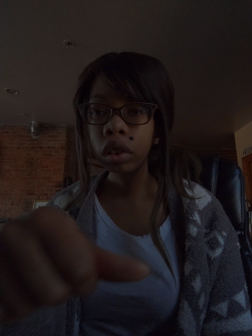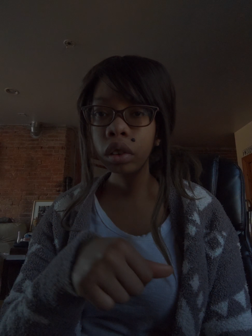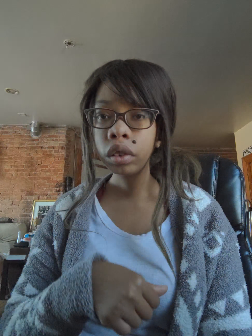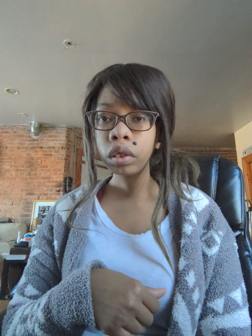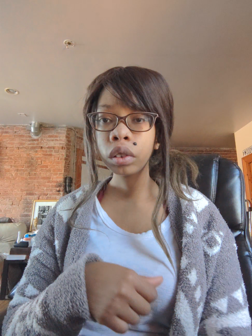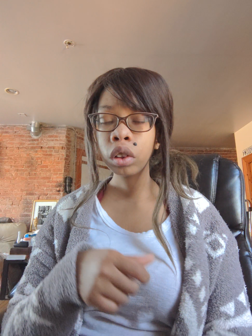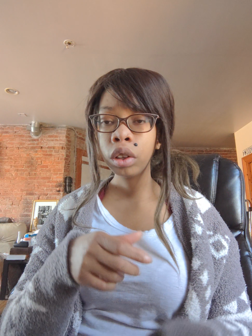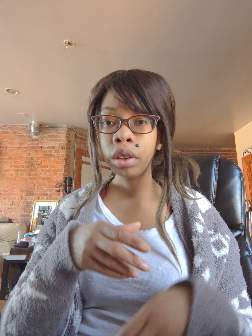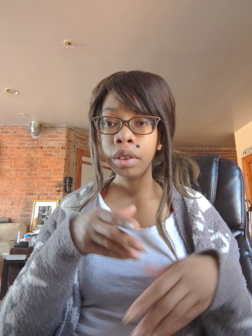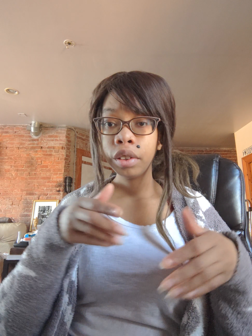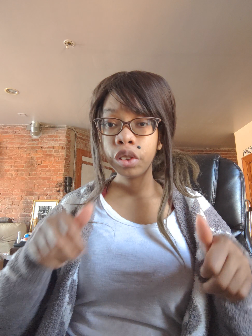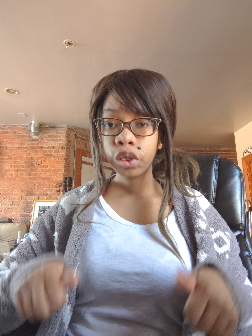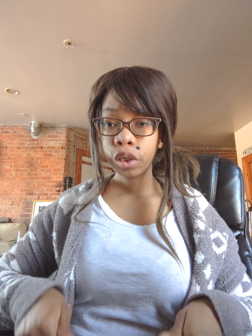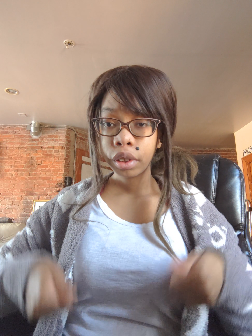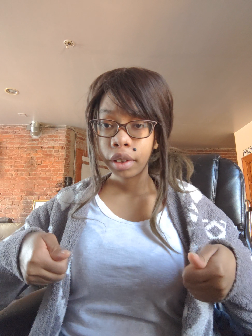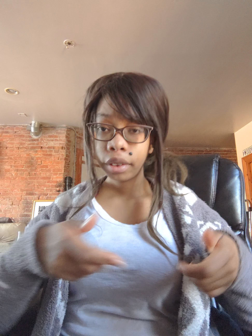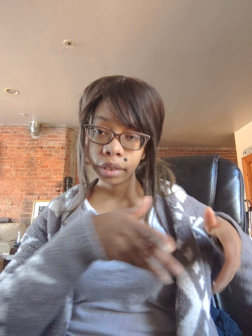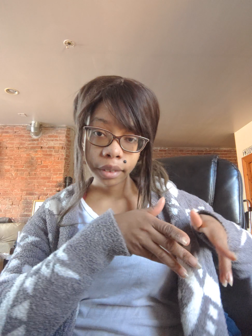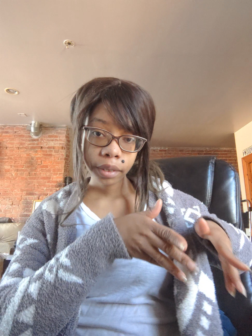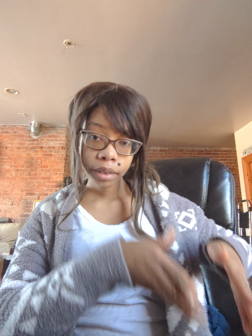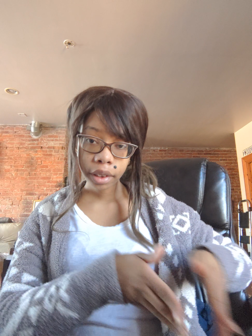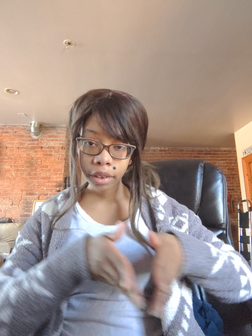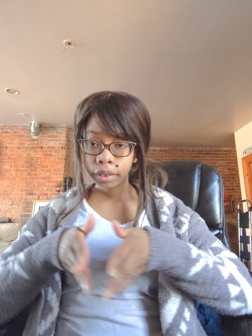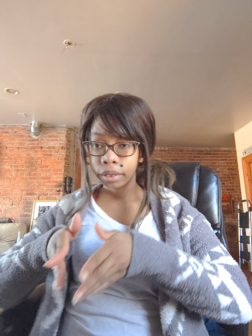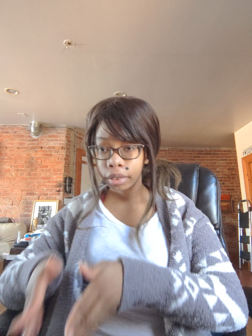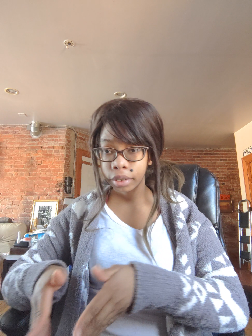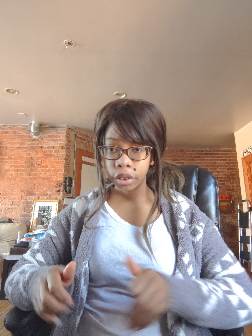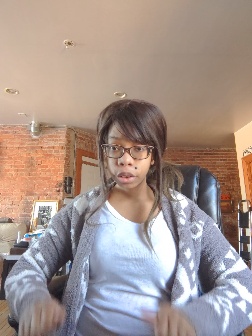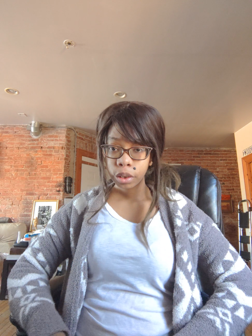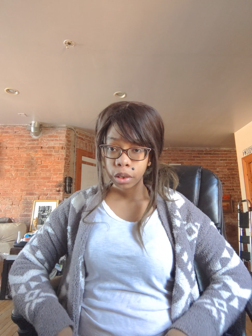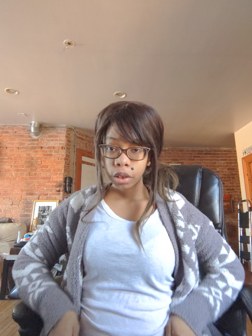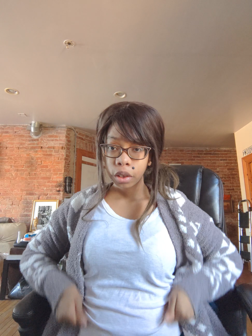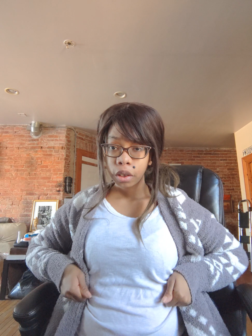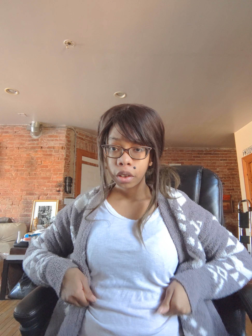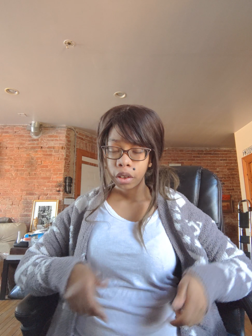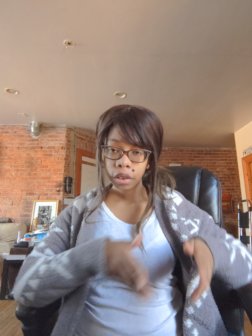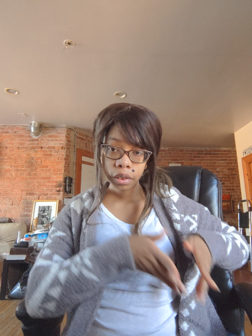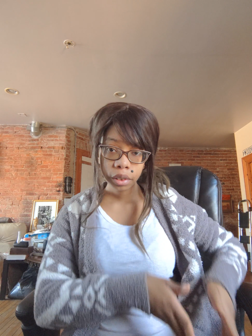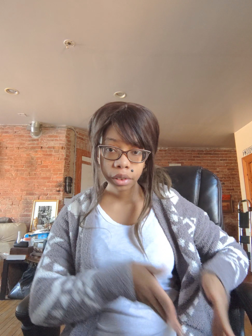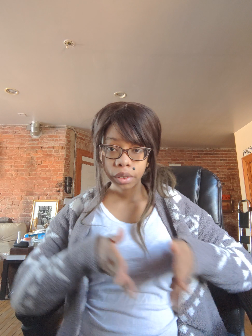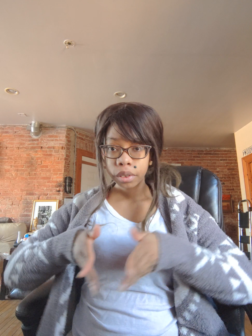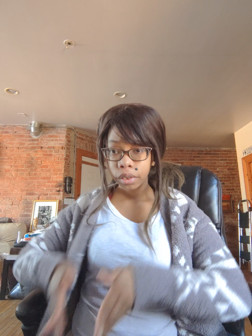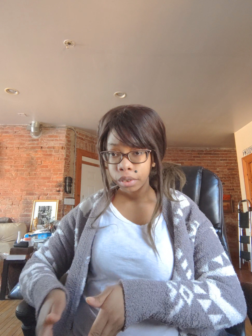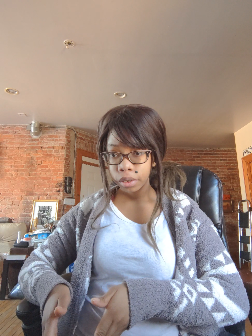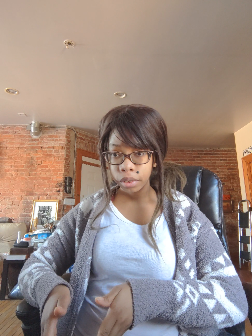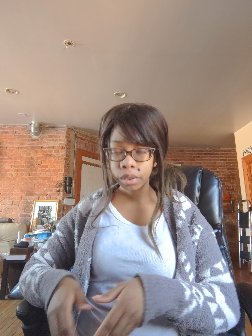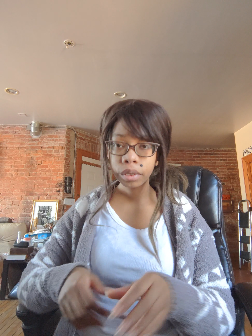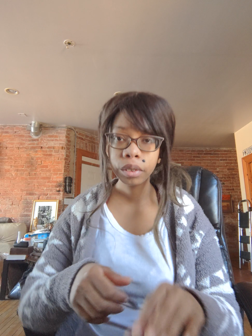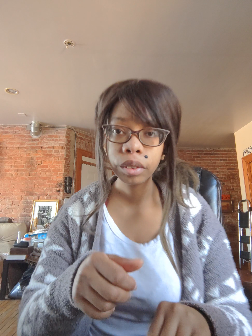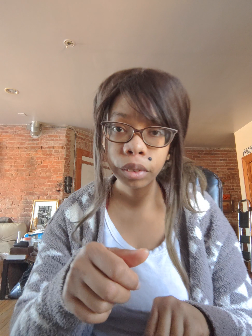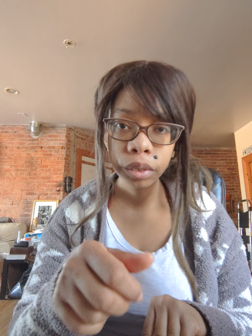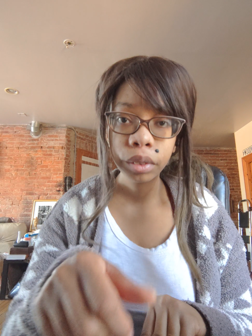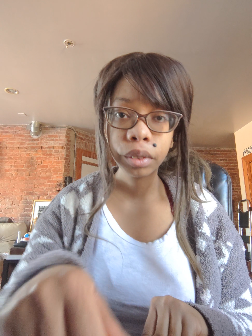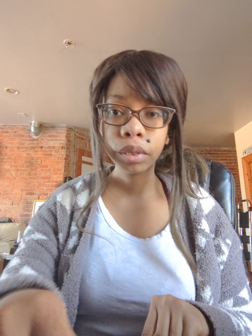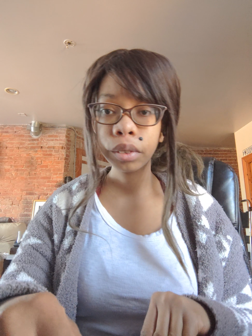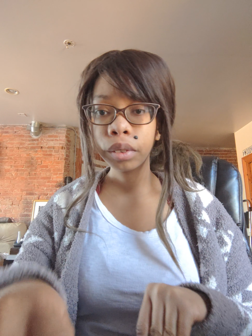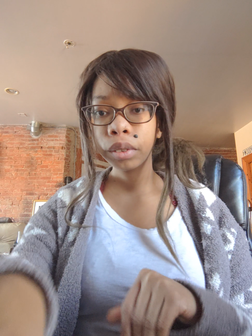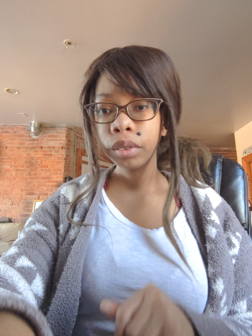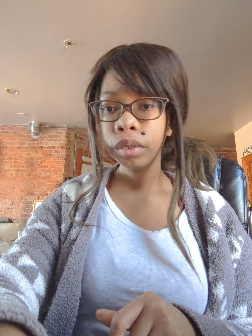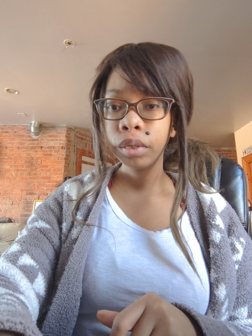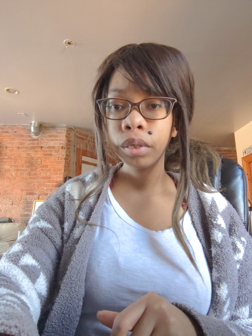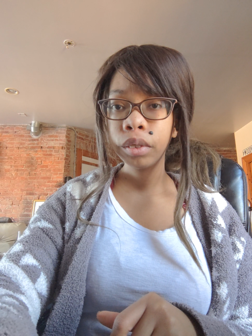jeans